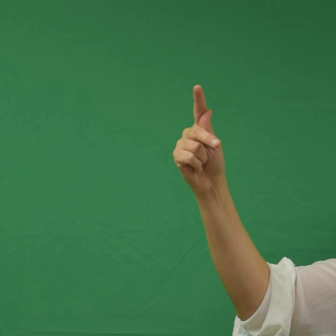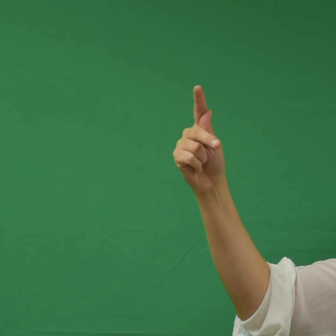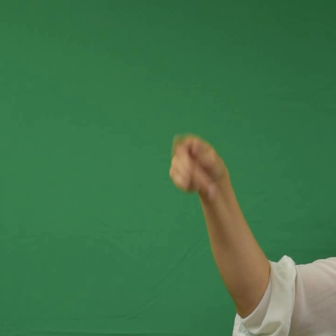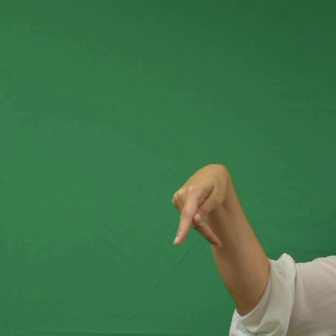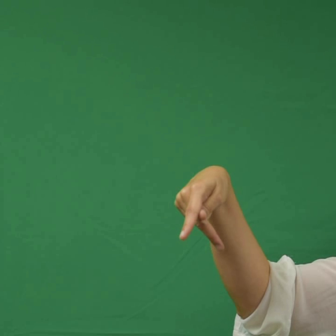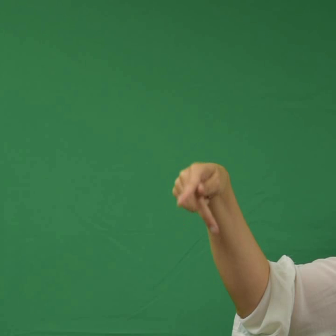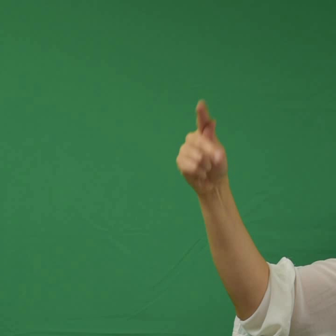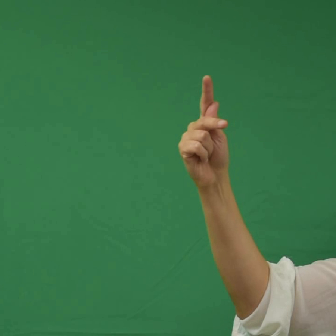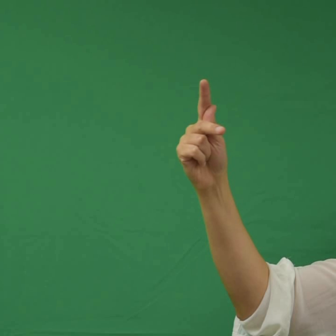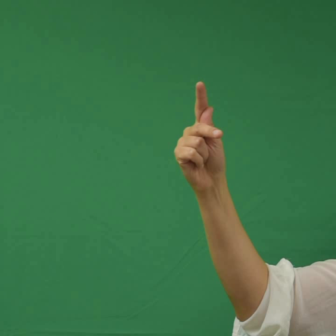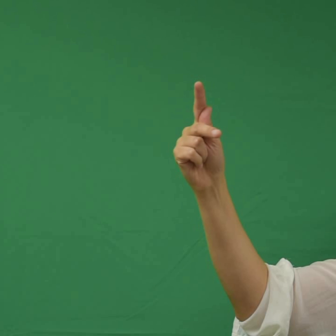K